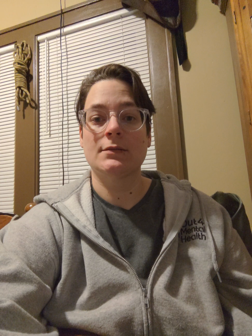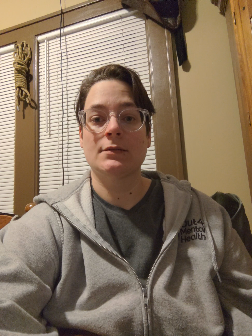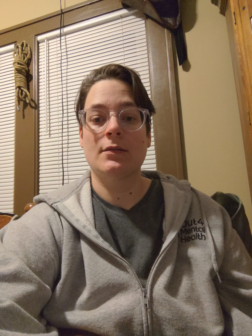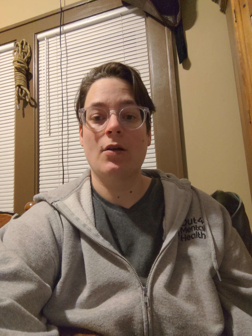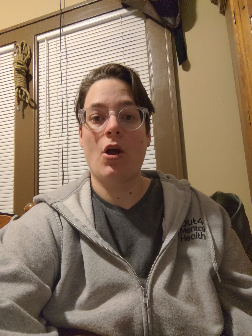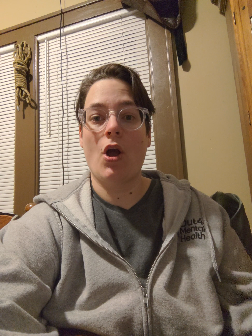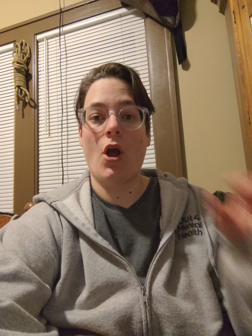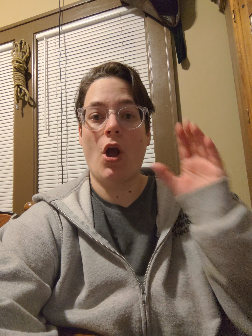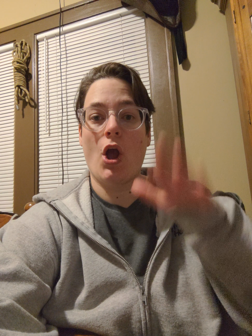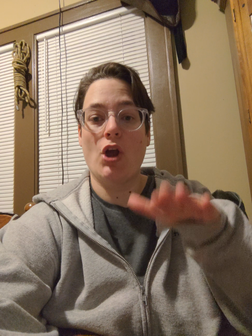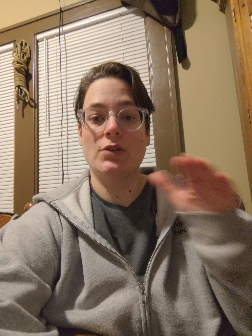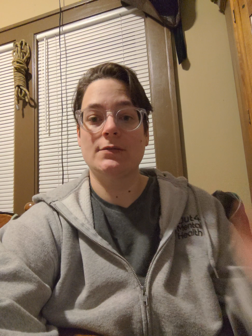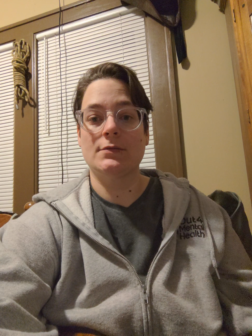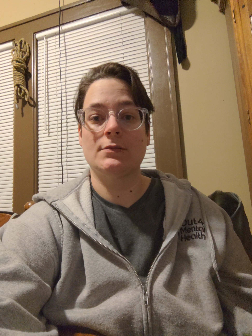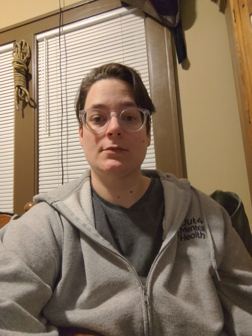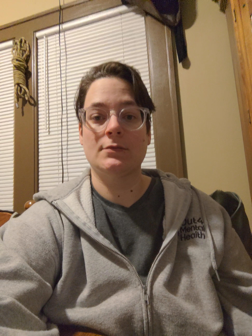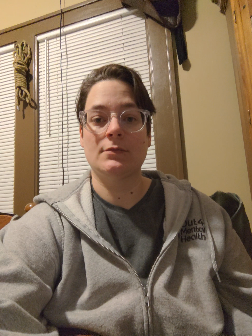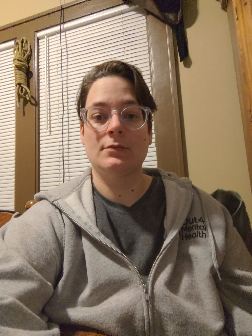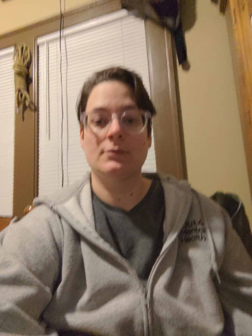on